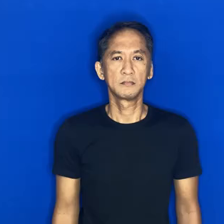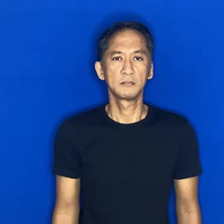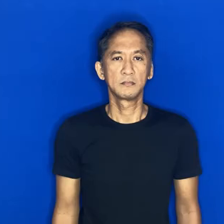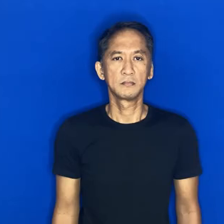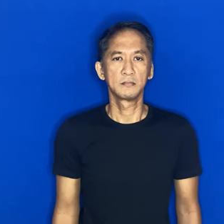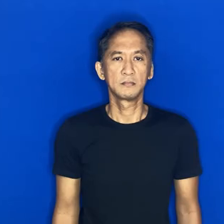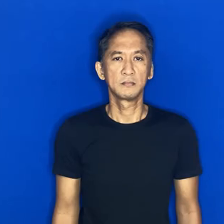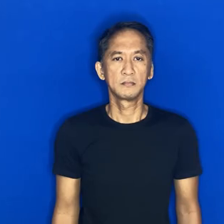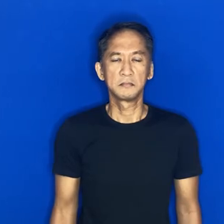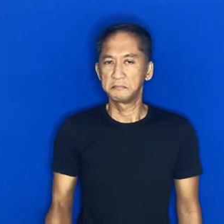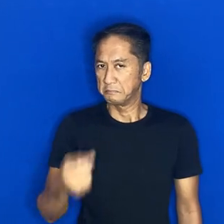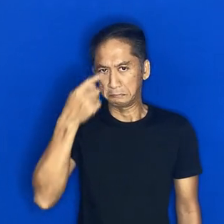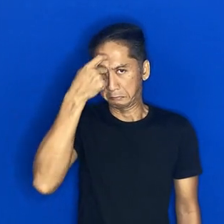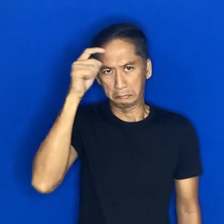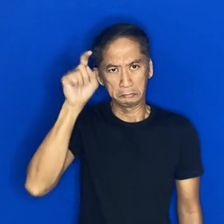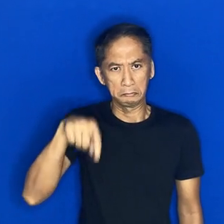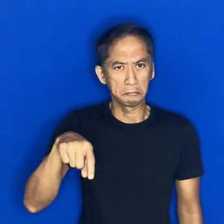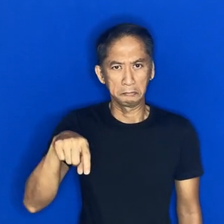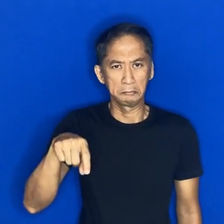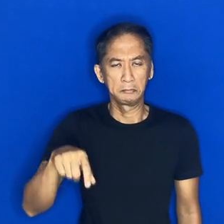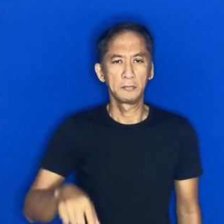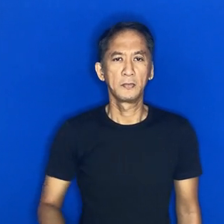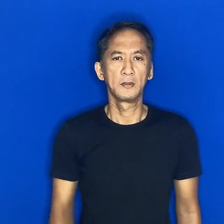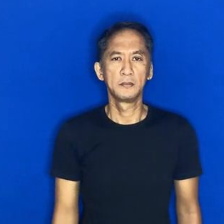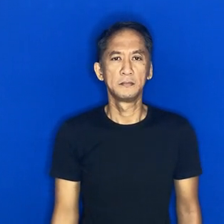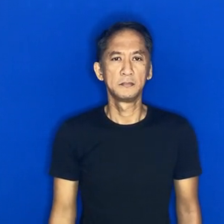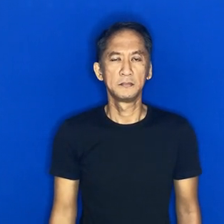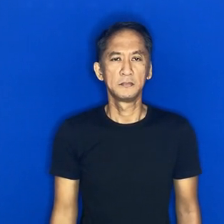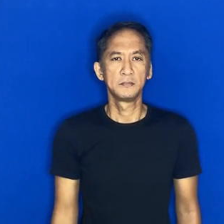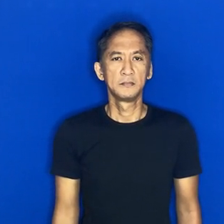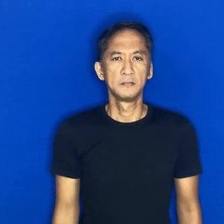don’t understand